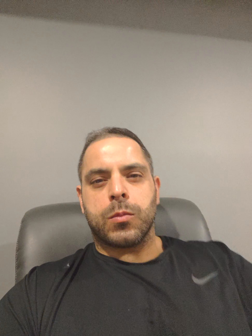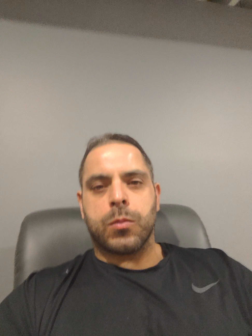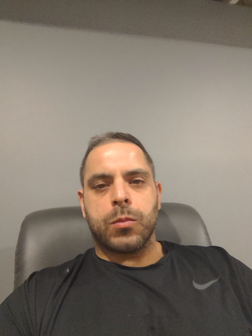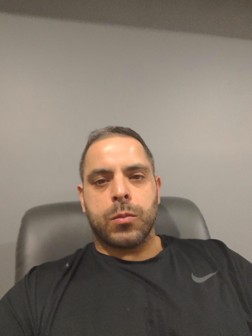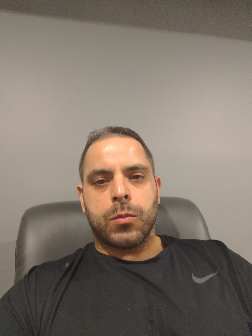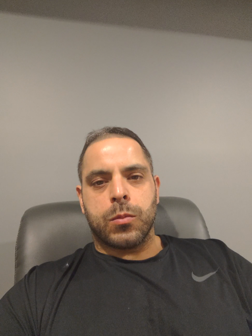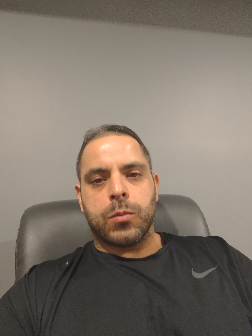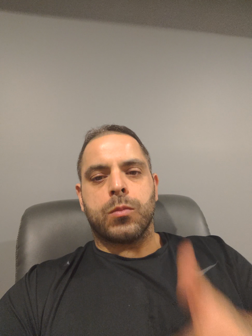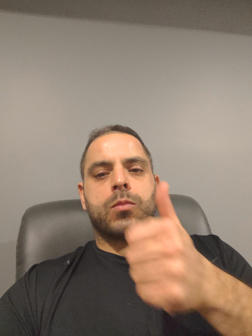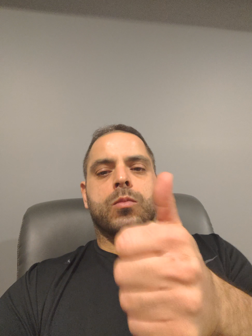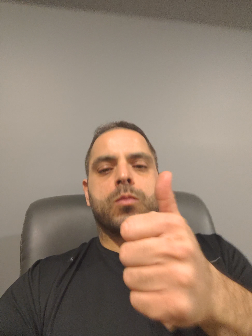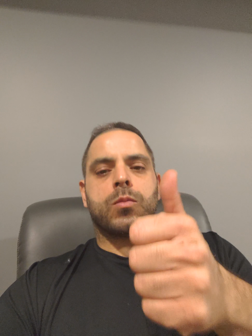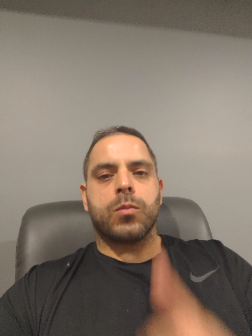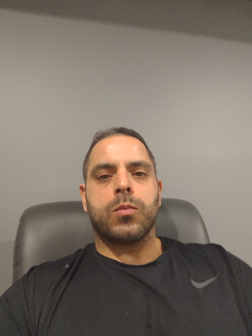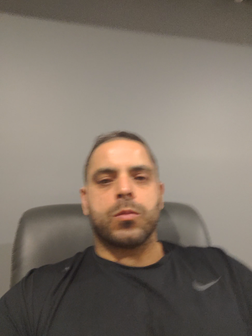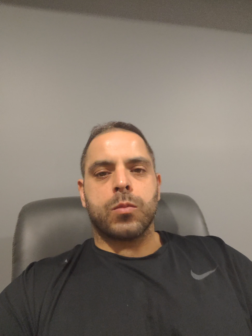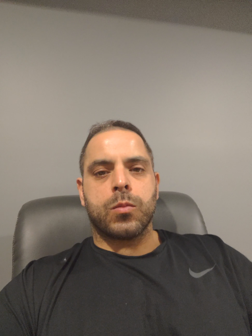yourself